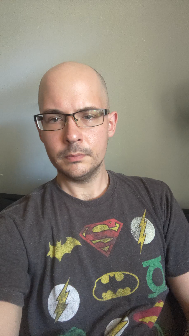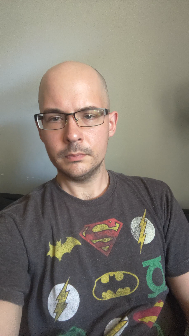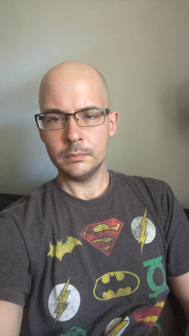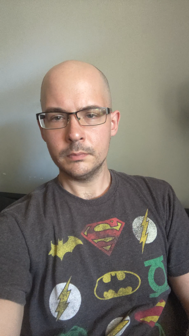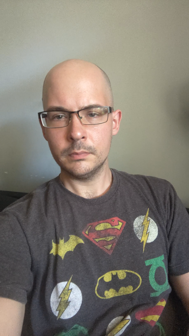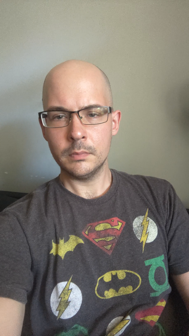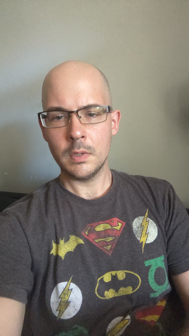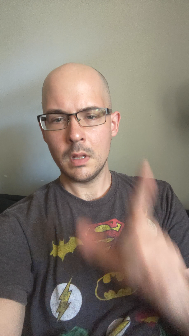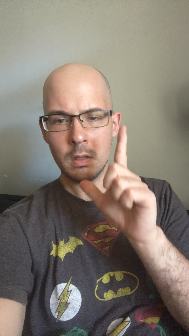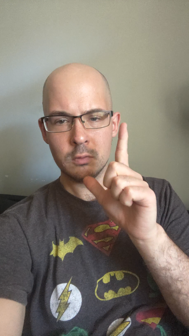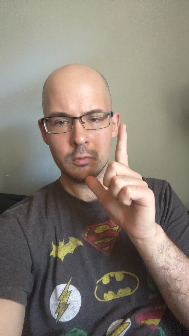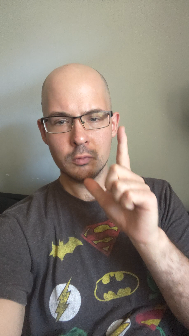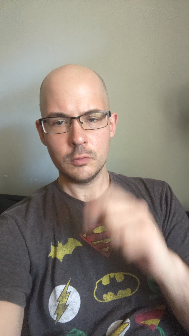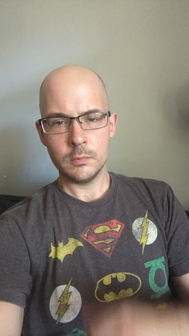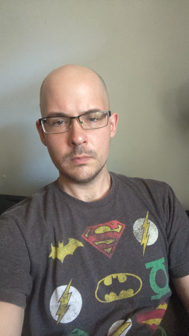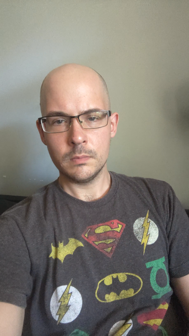lunch